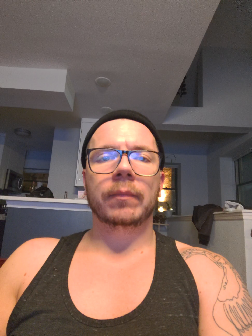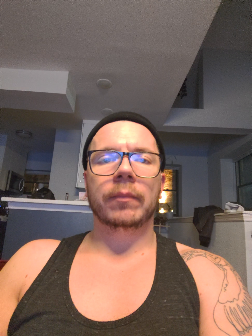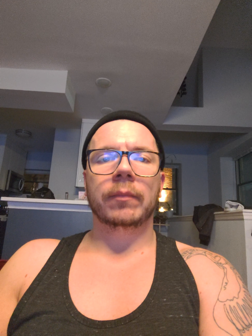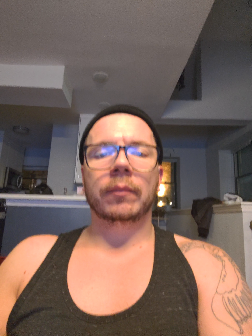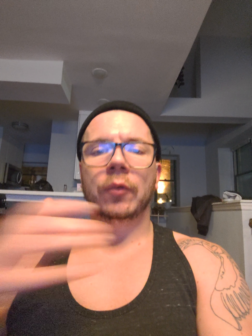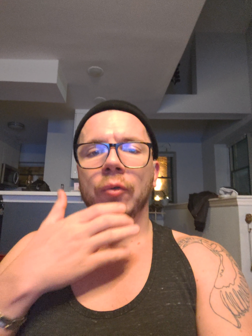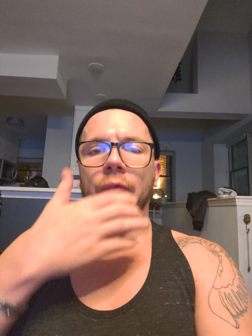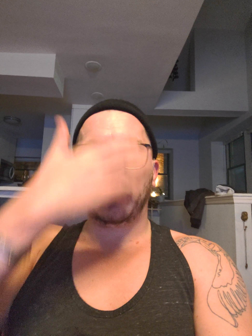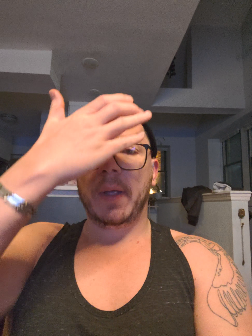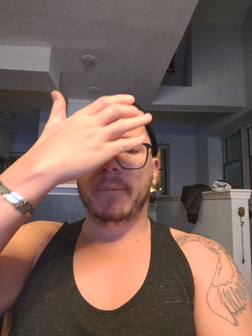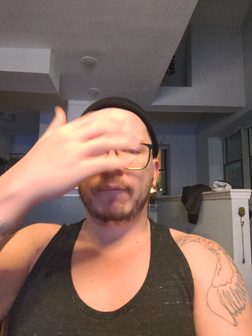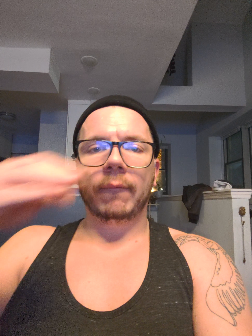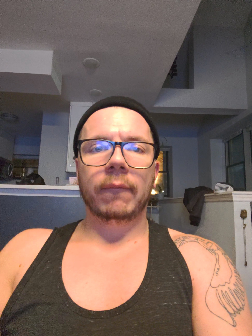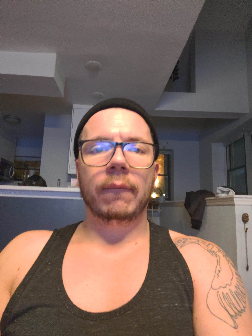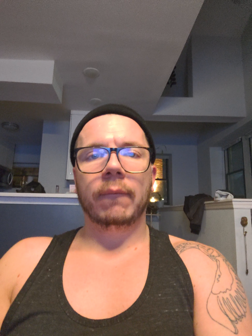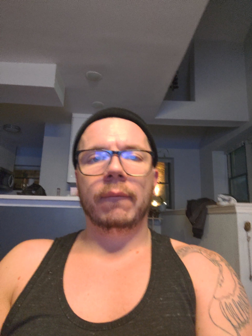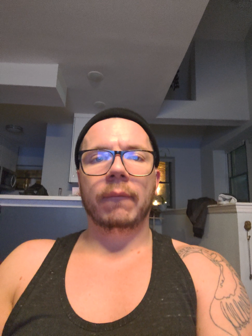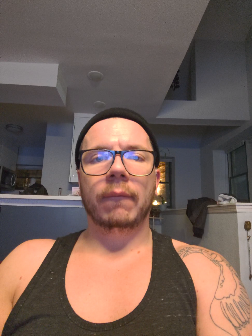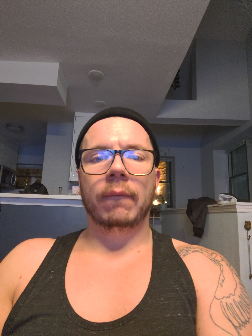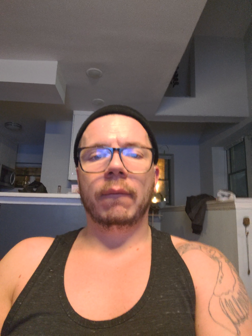giraffe